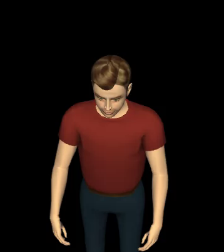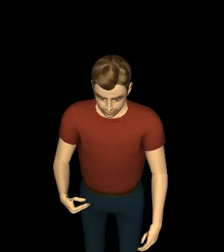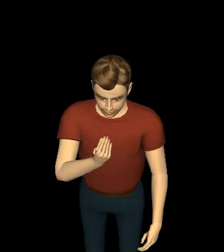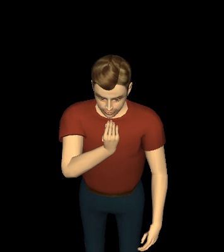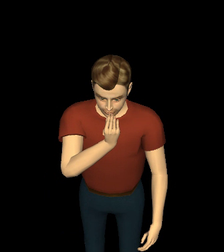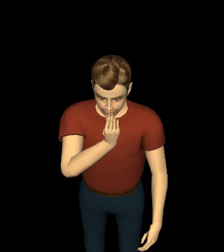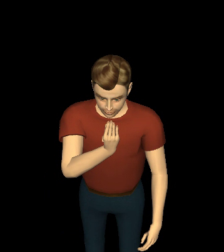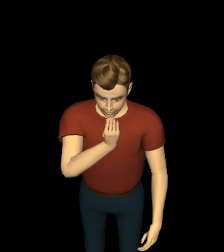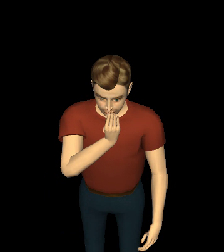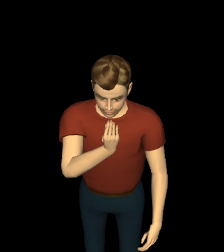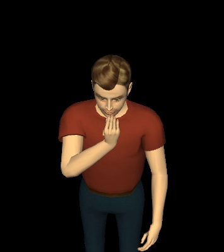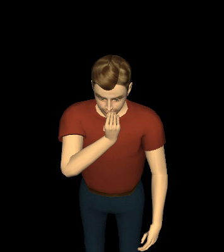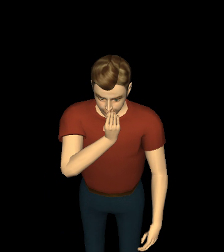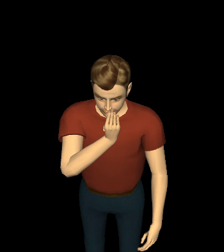طعام